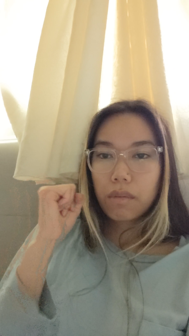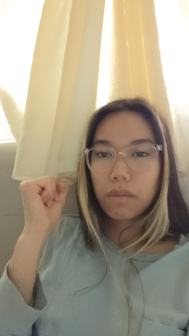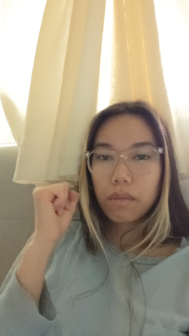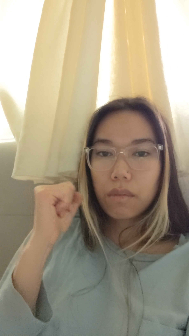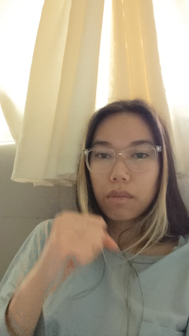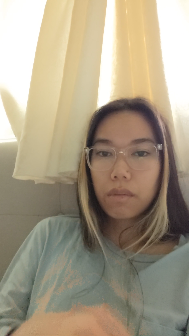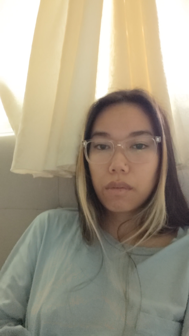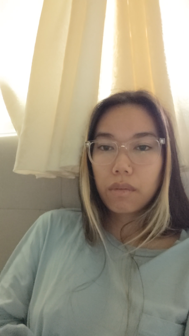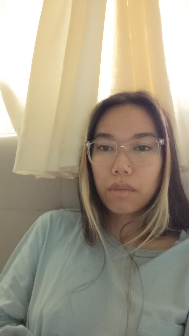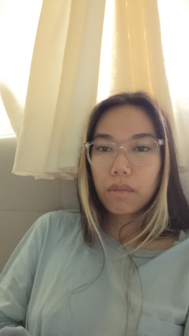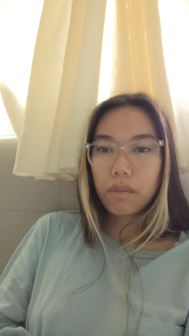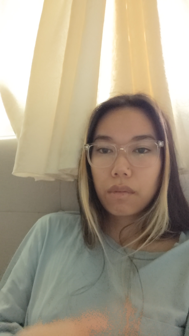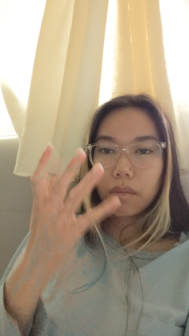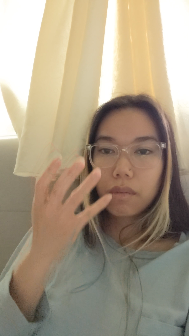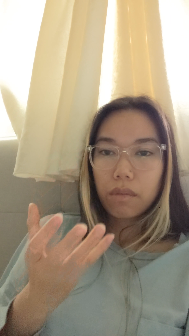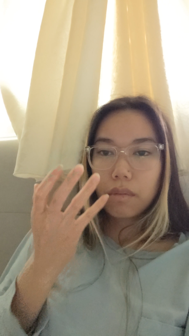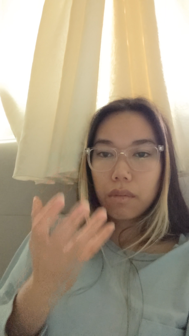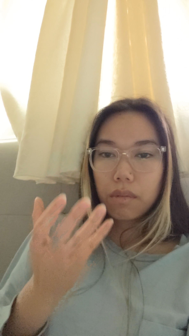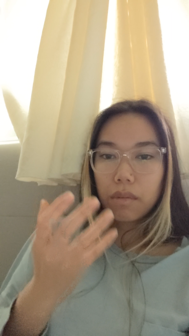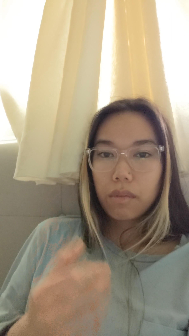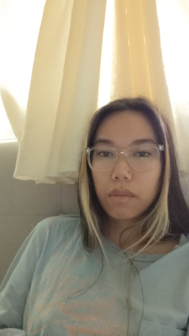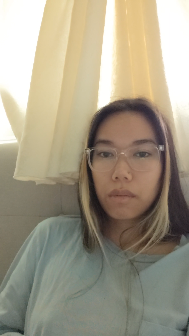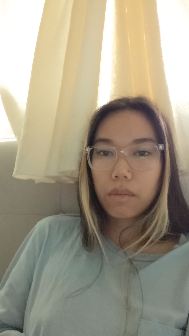heavy